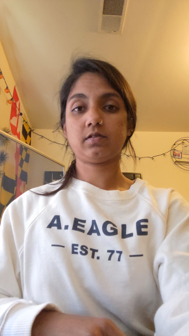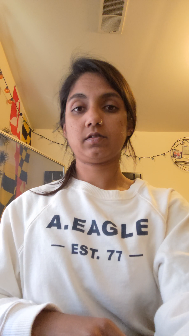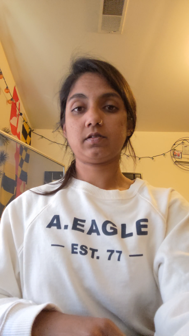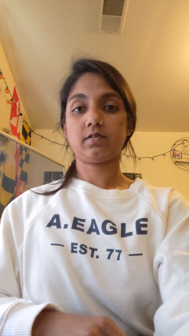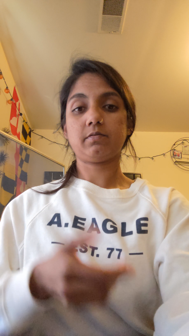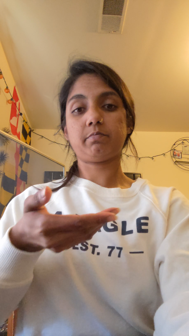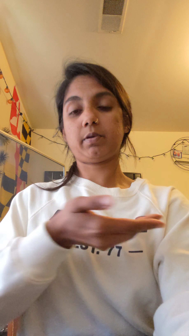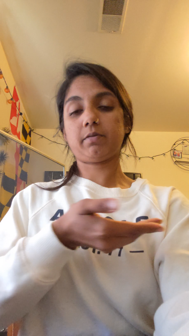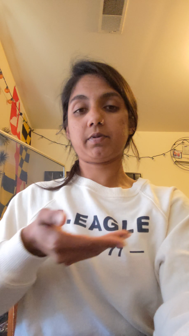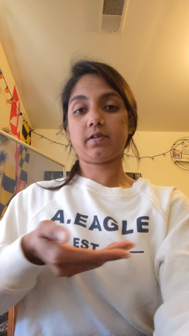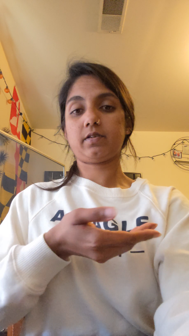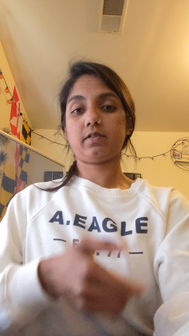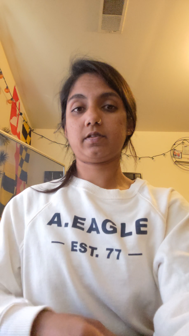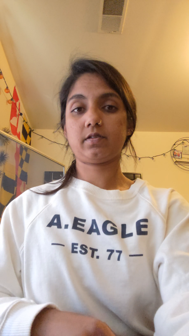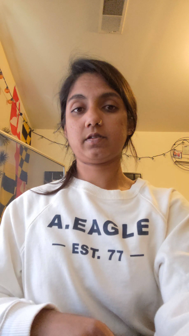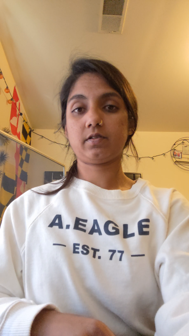baby